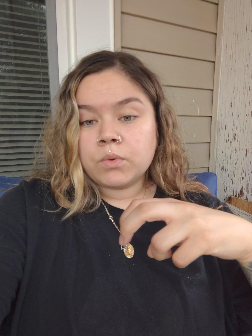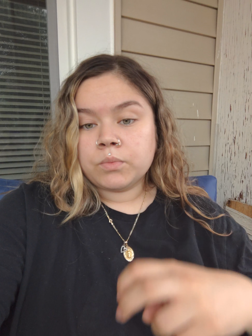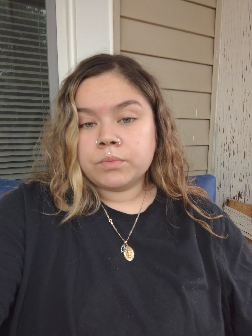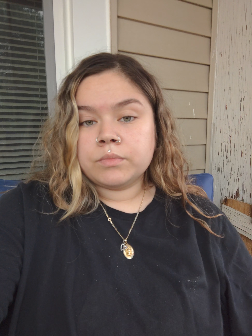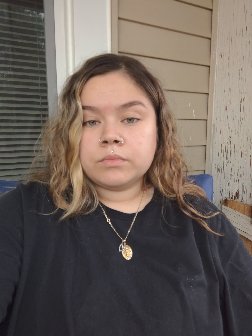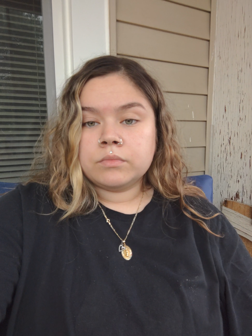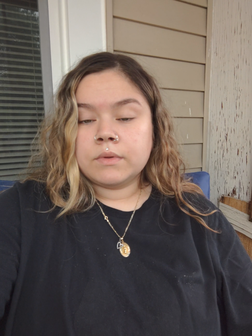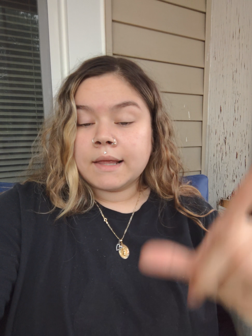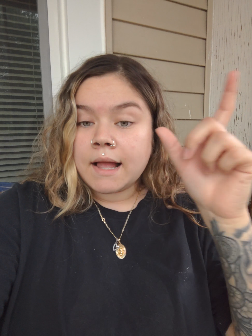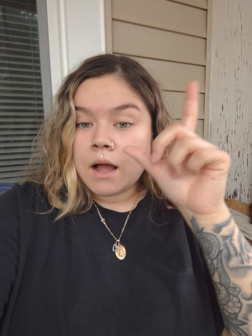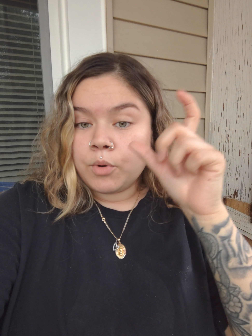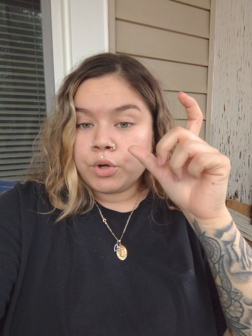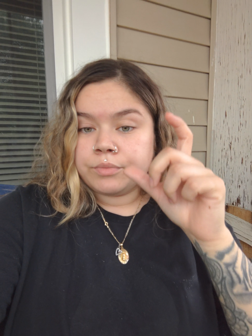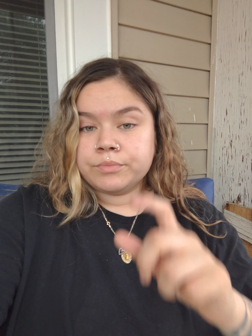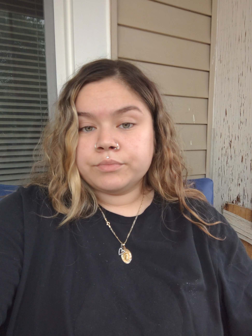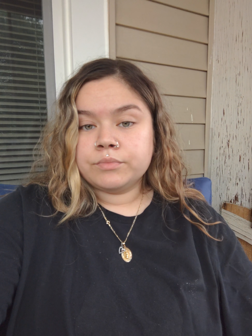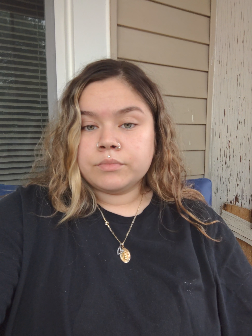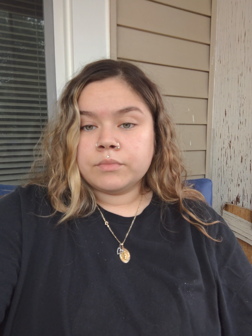camera